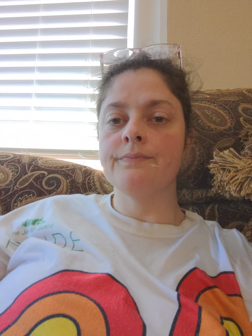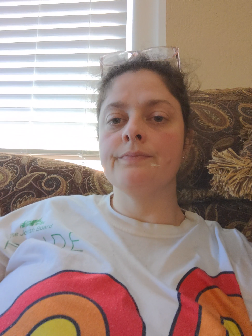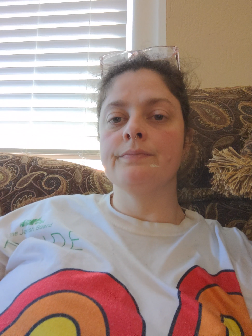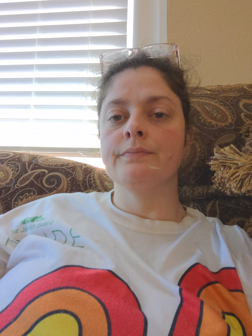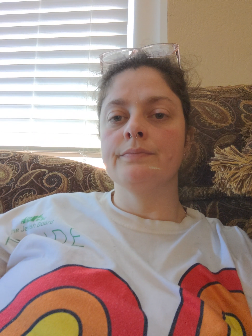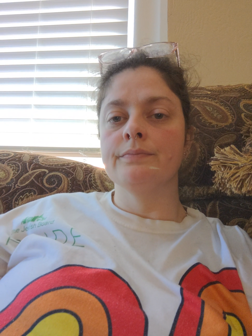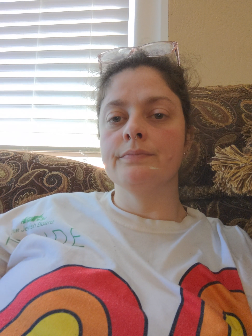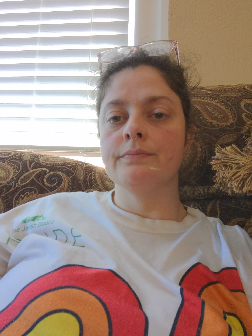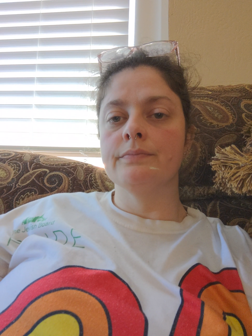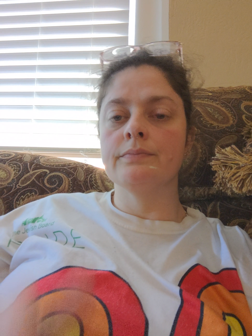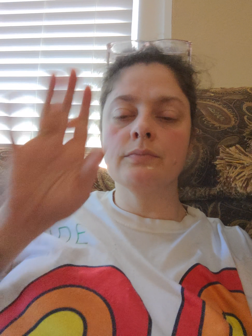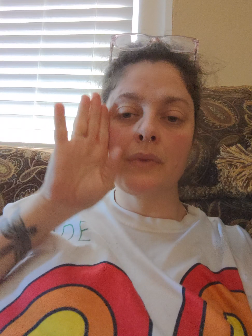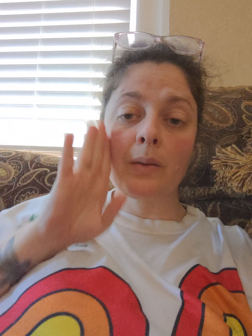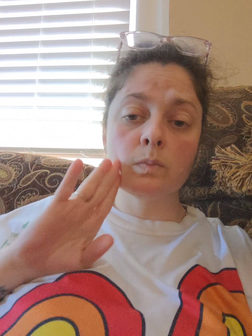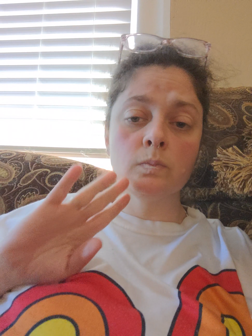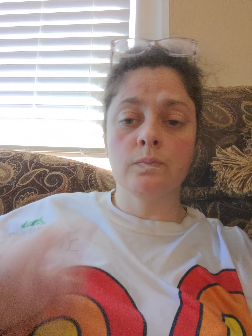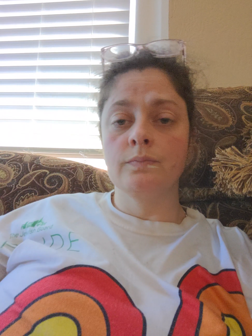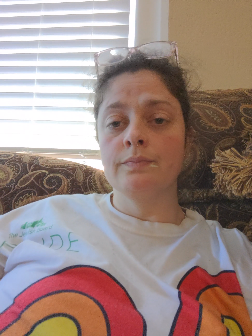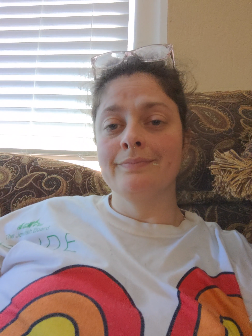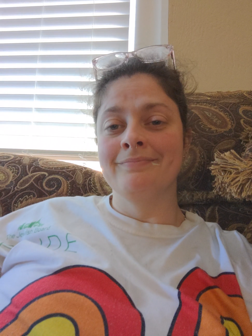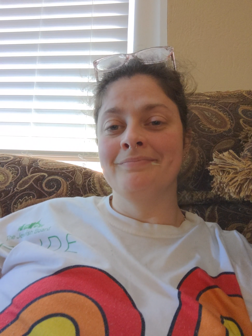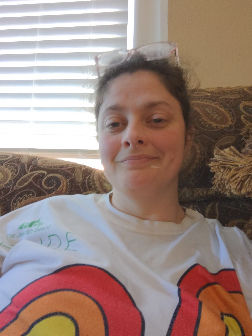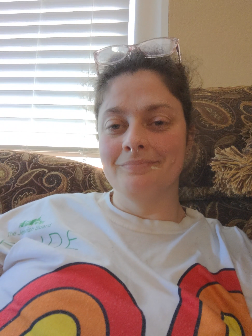brown